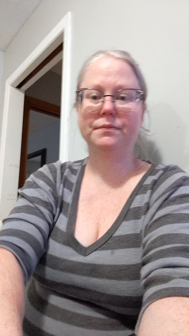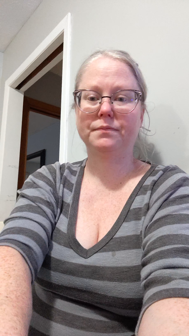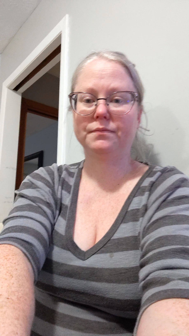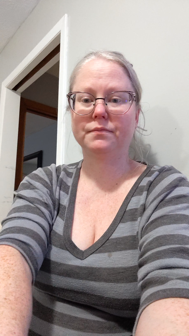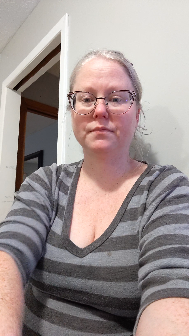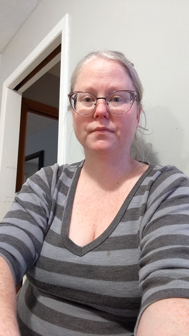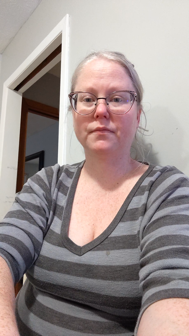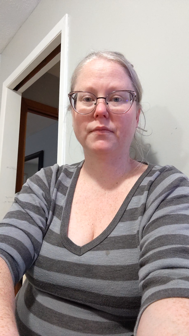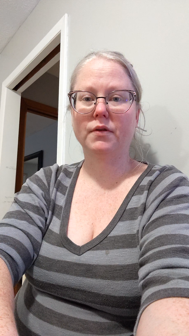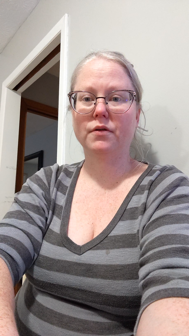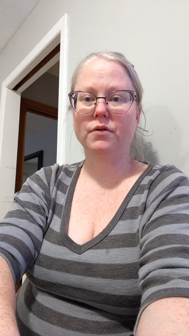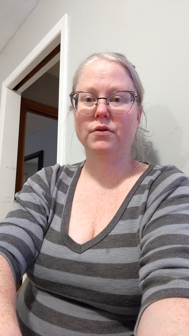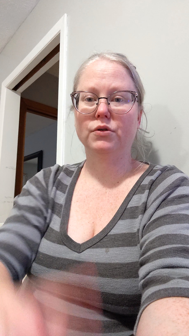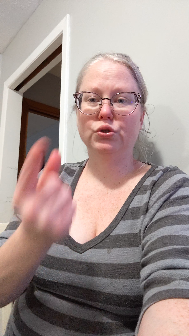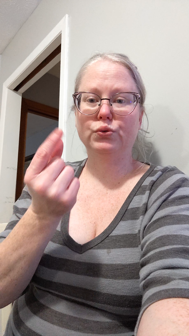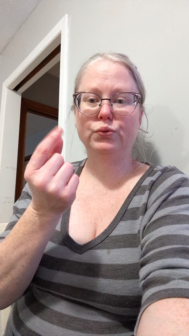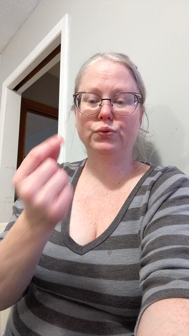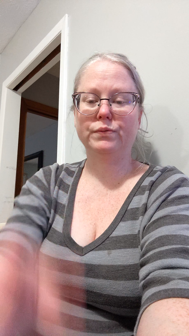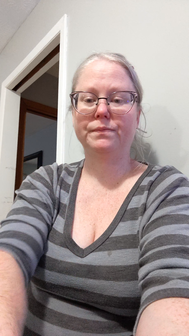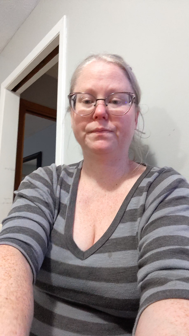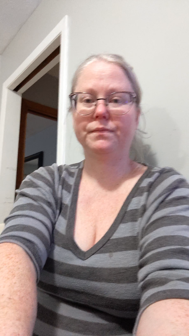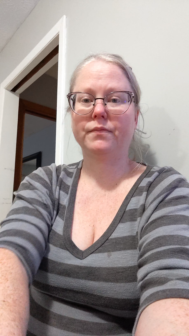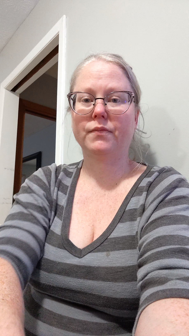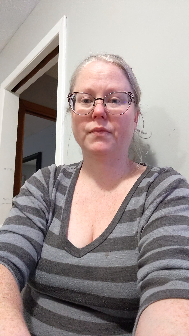do